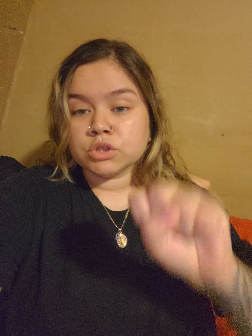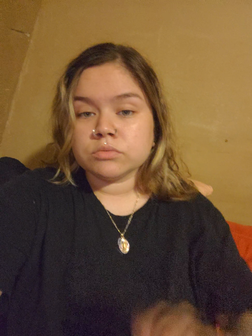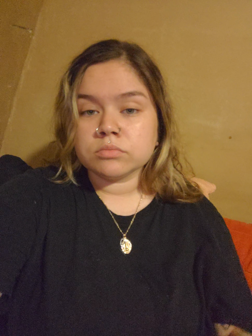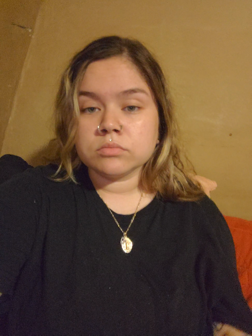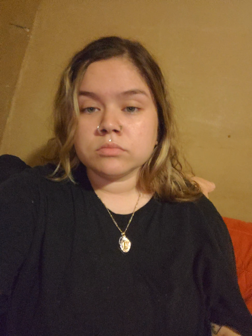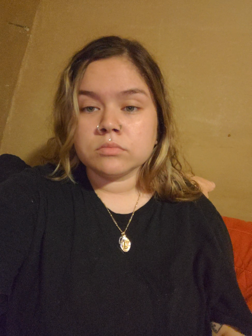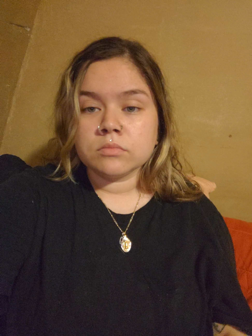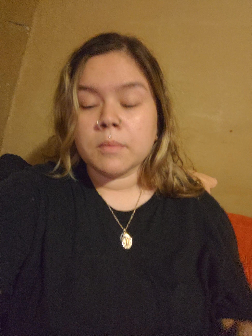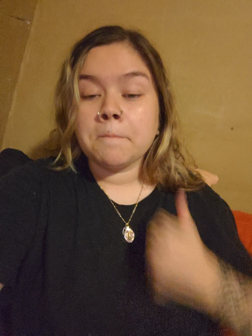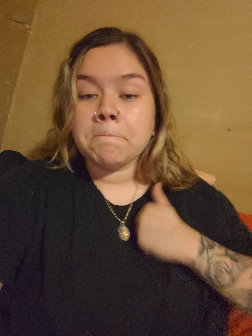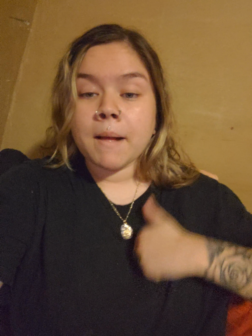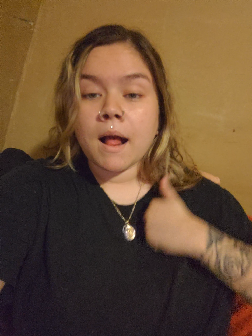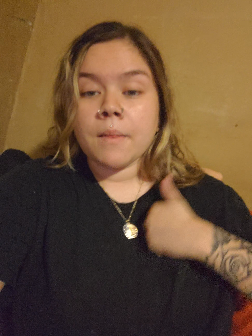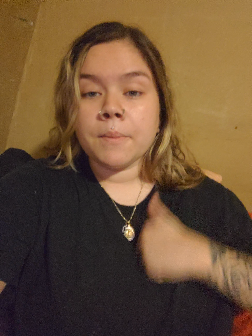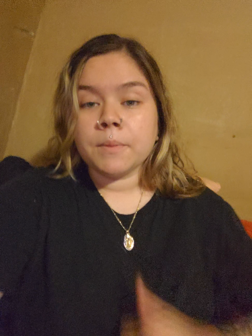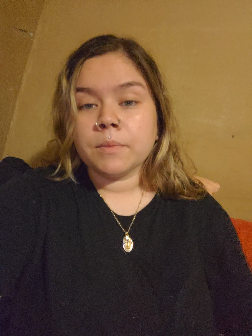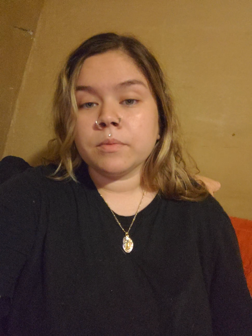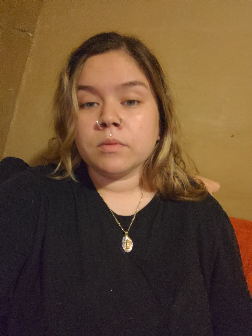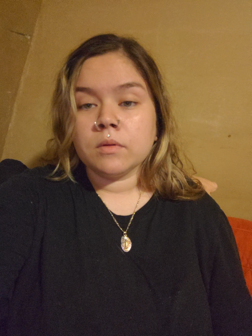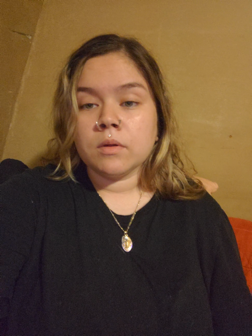bathtub